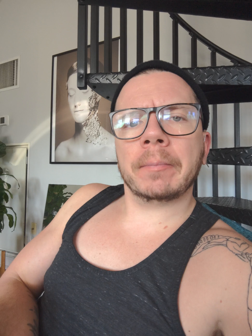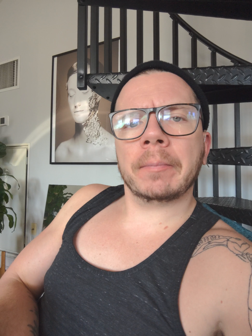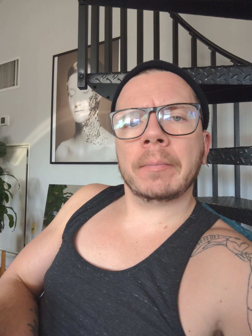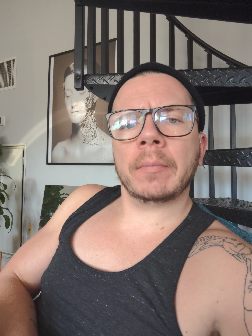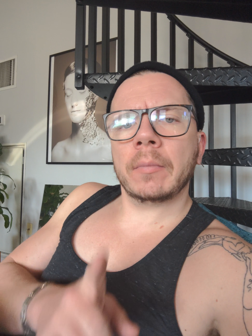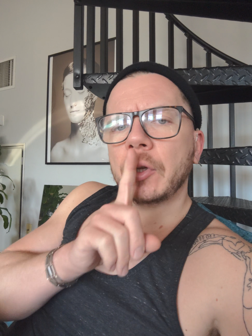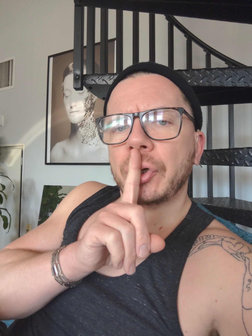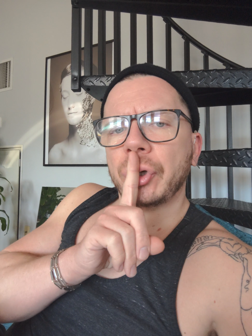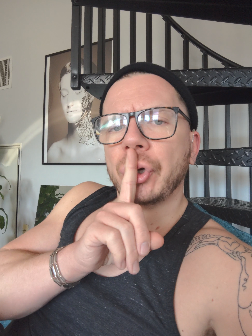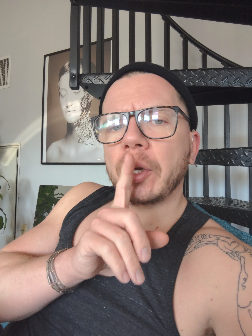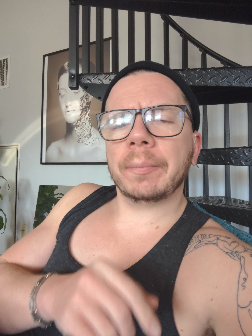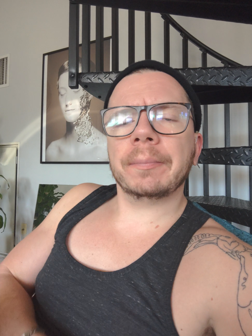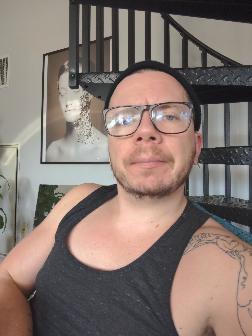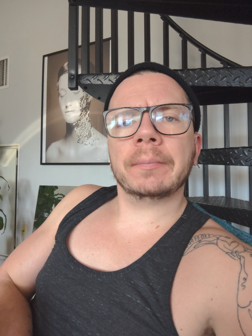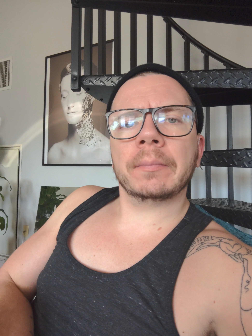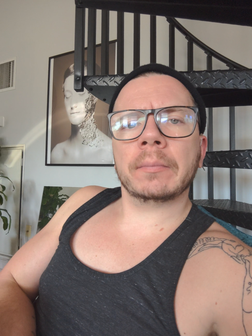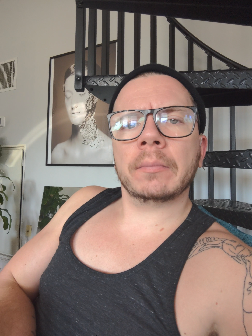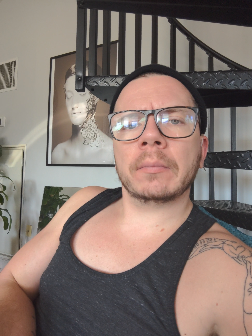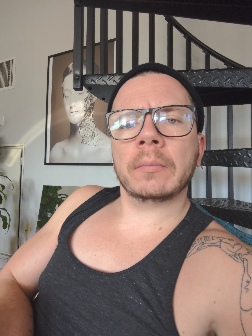shhh